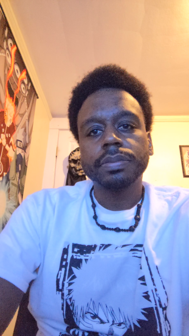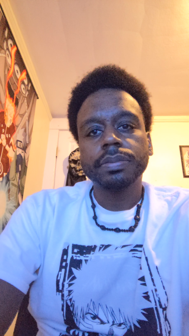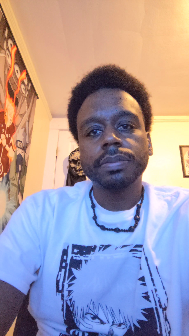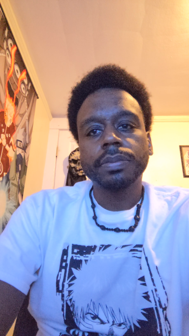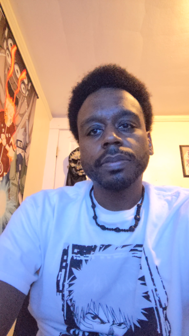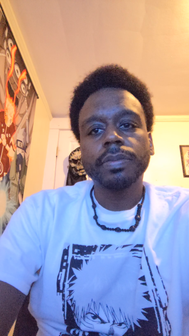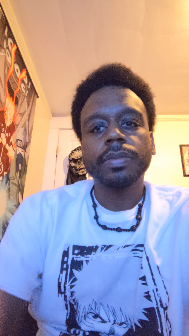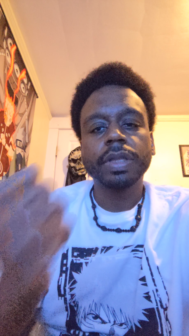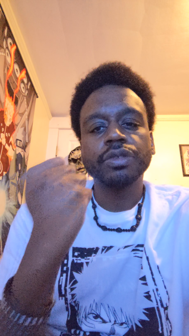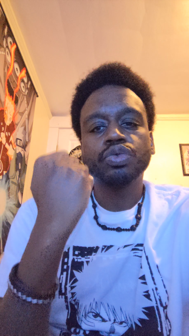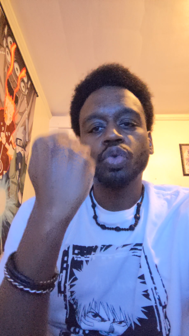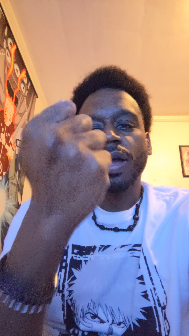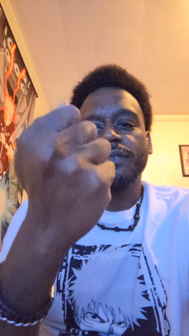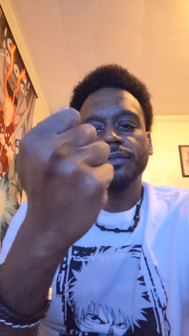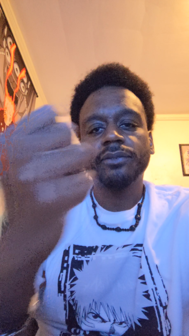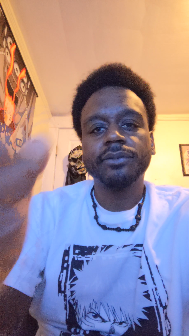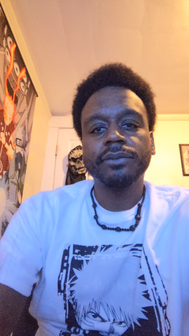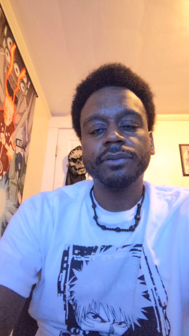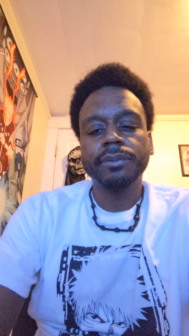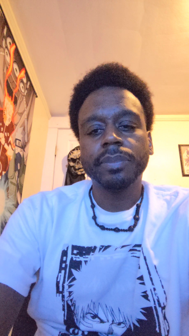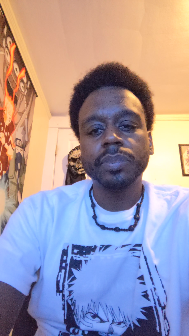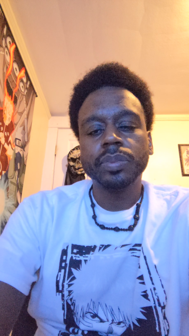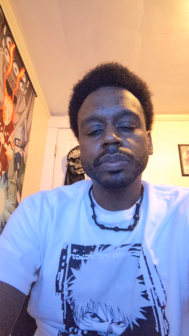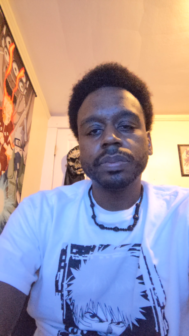drive